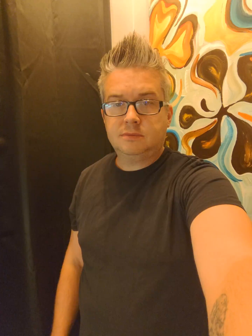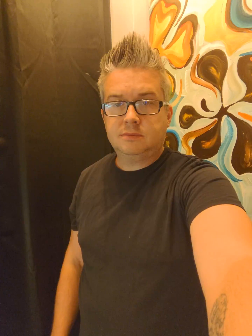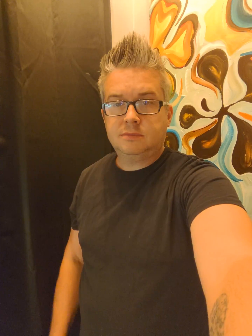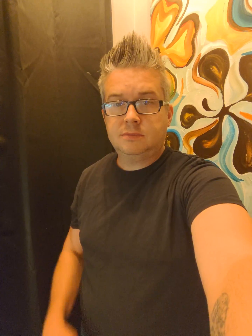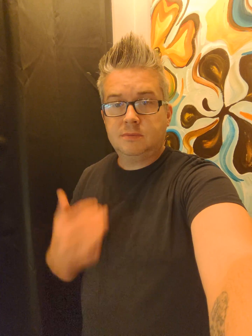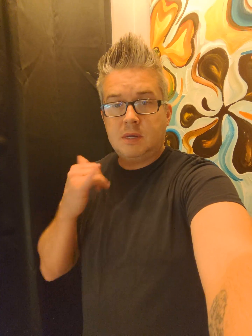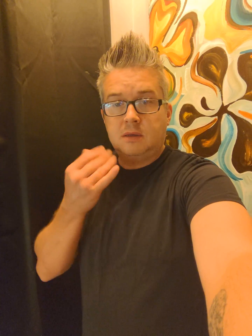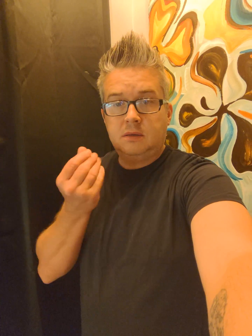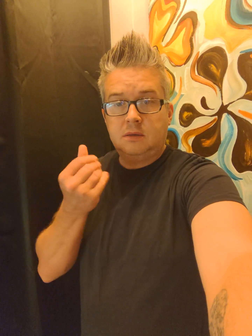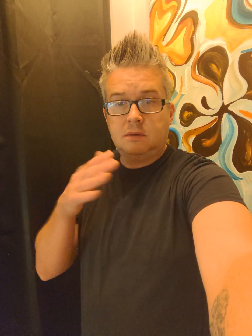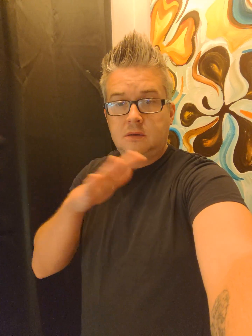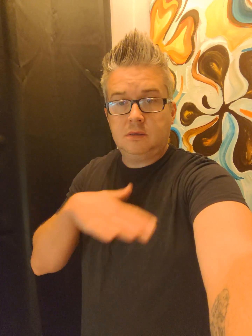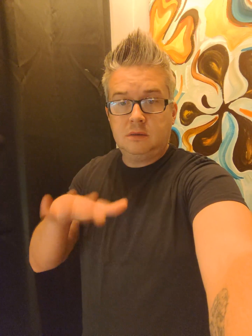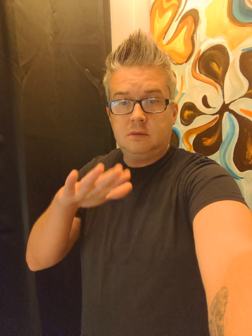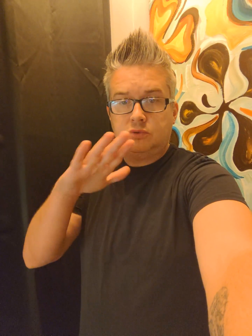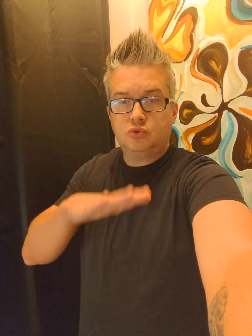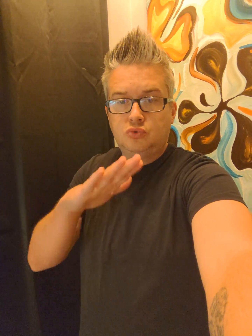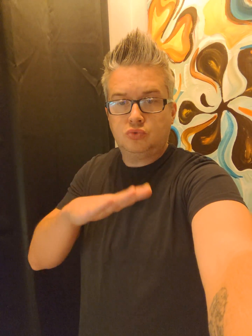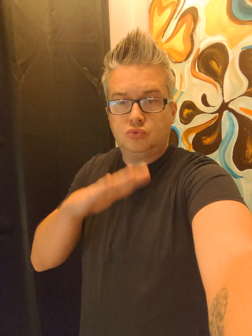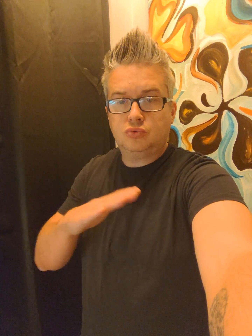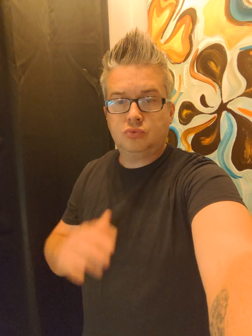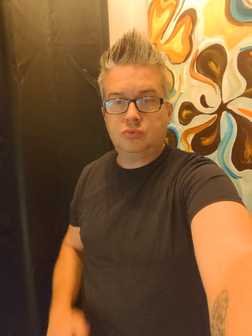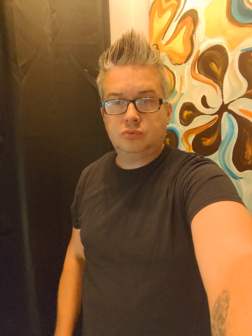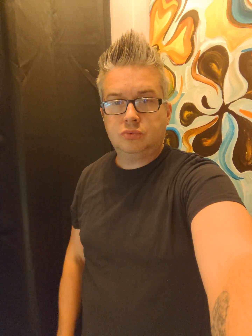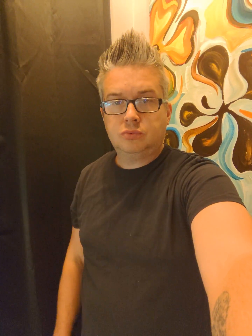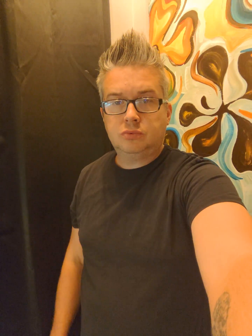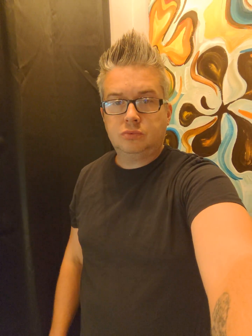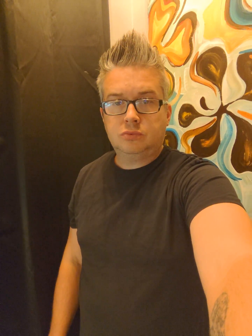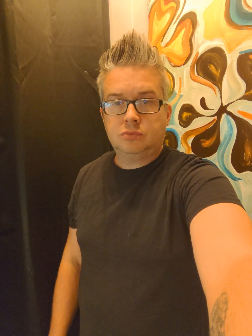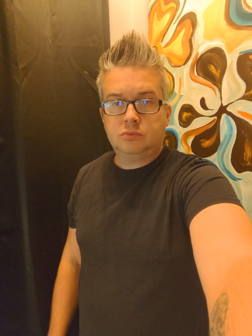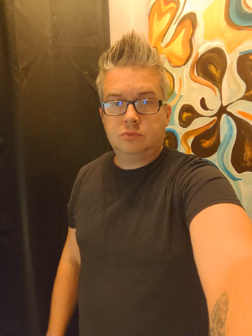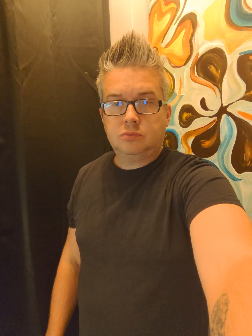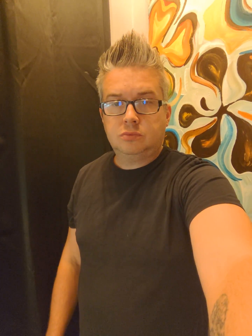playground